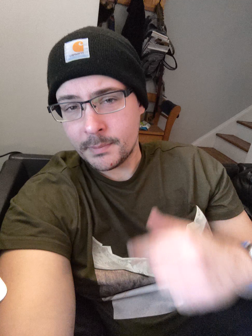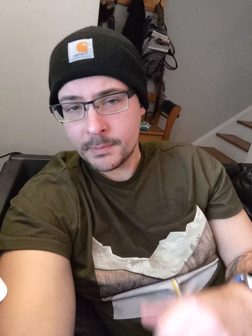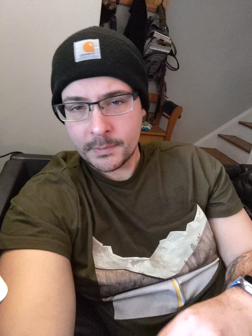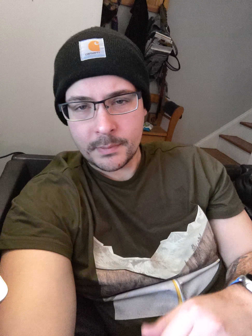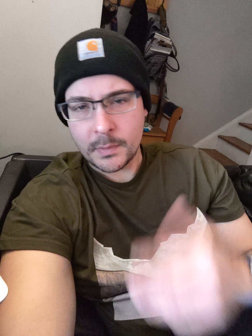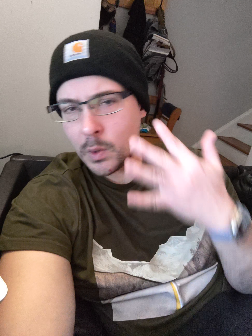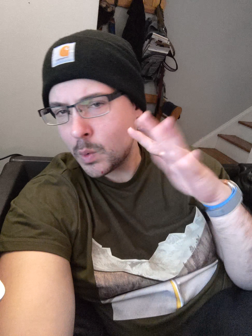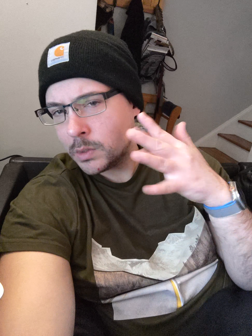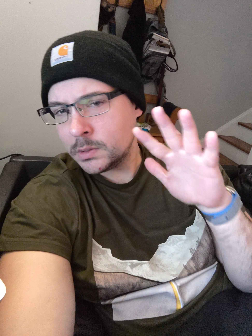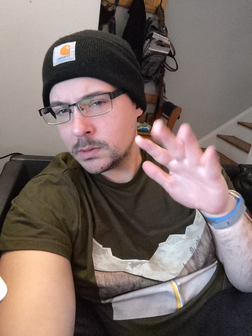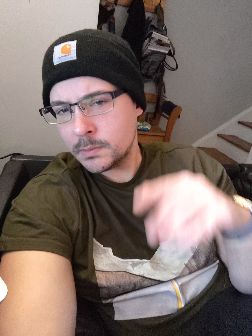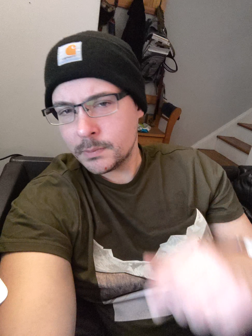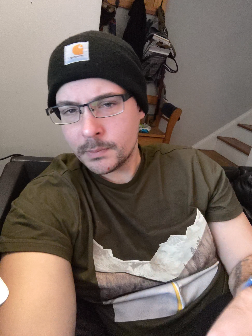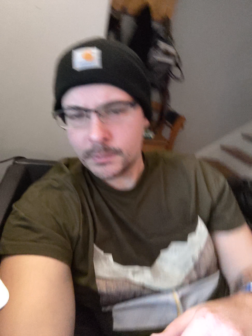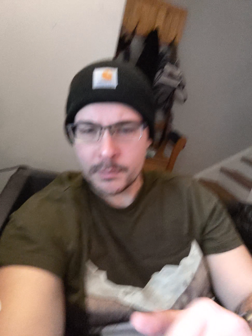noisy